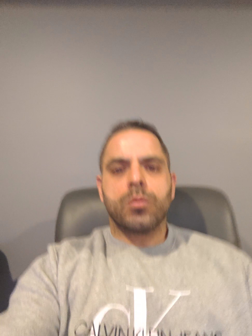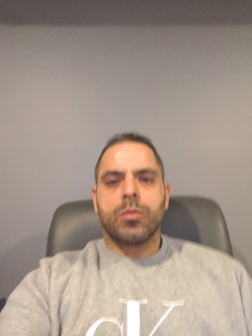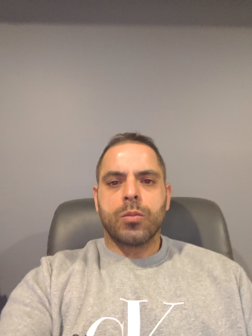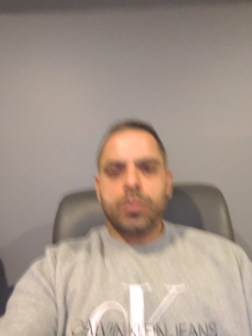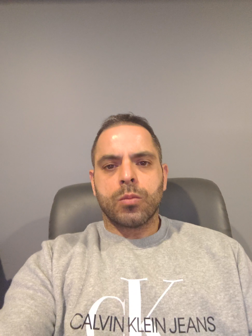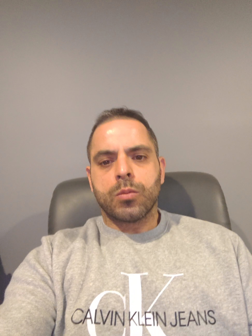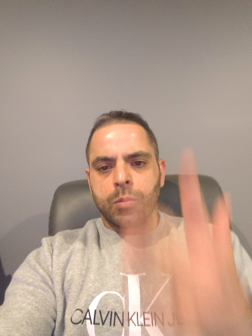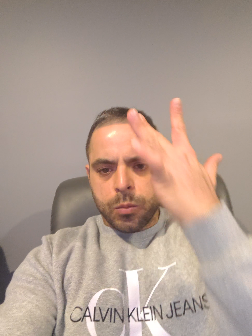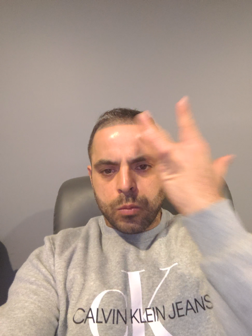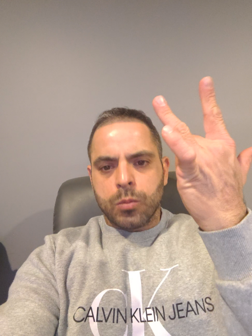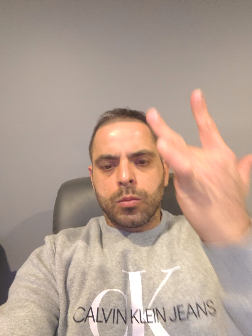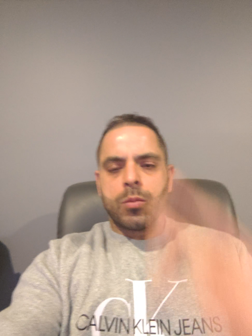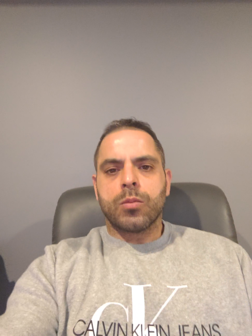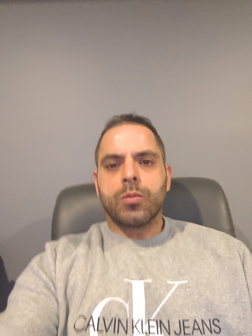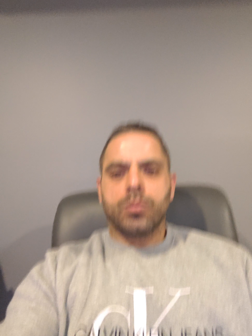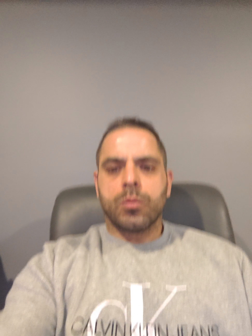why